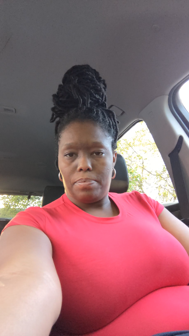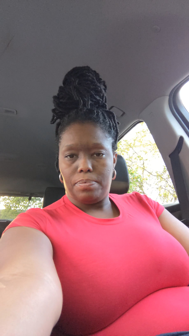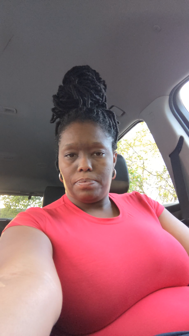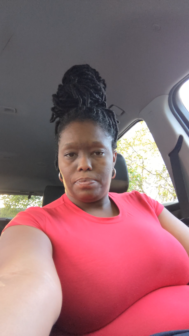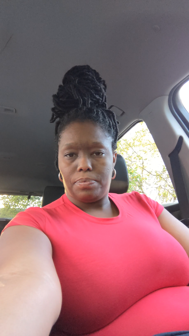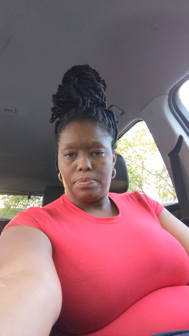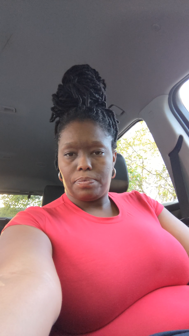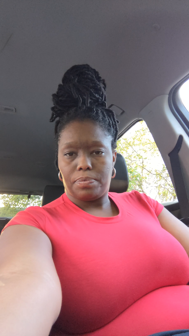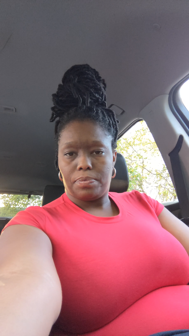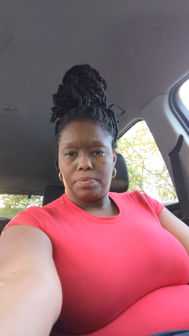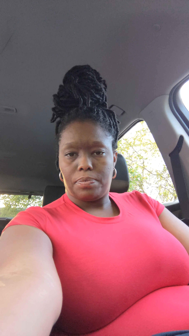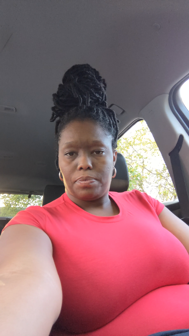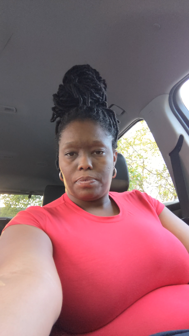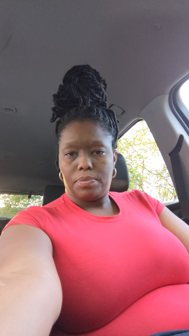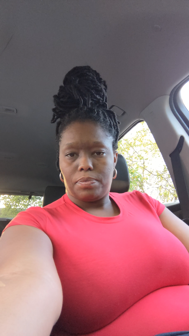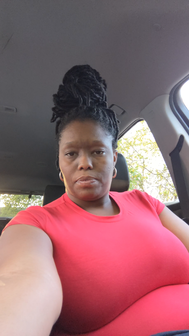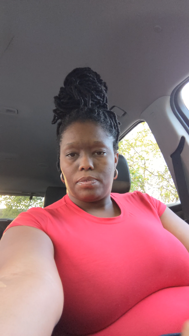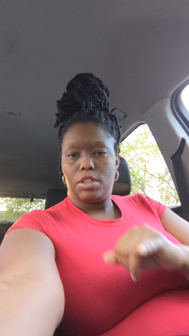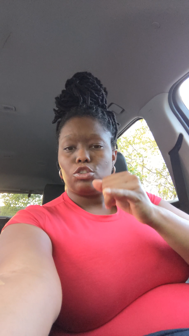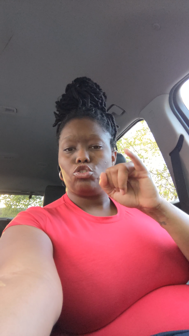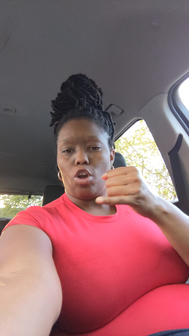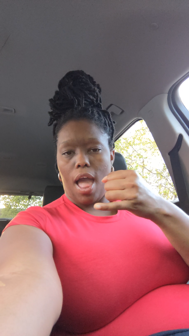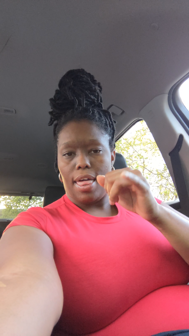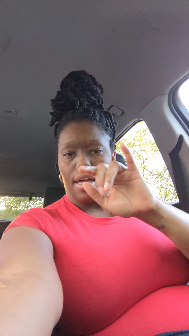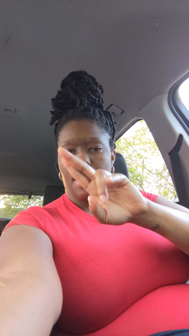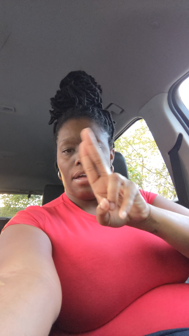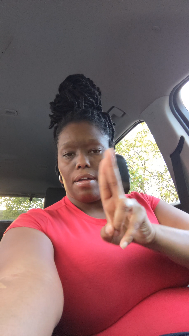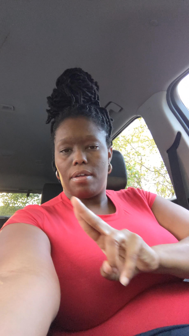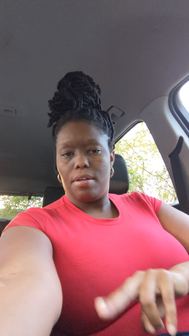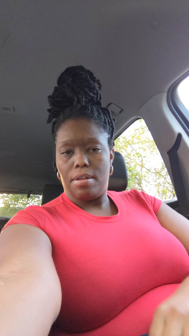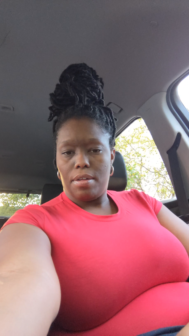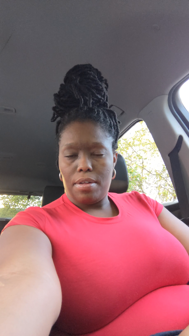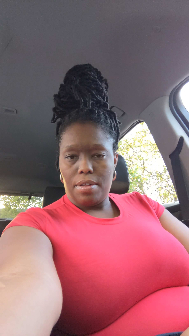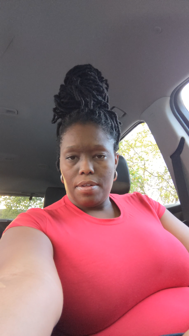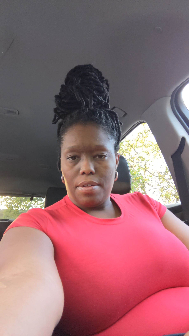jelly